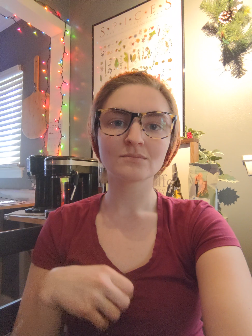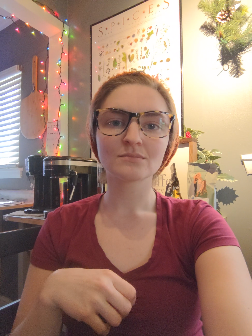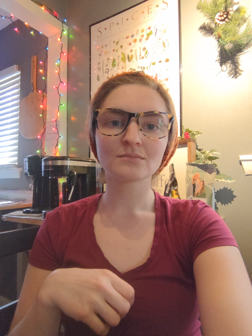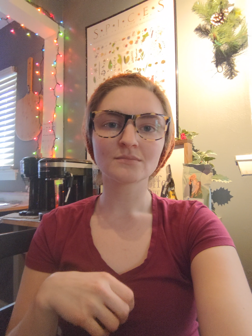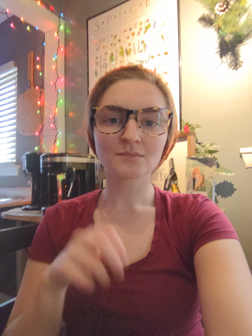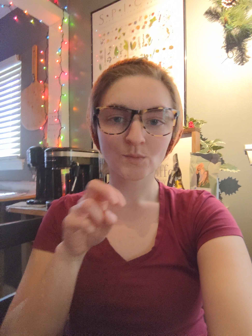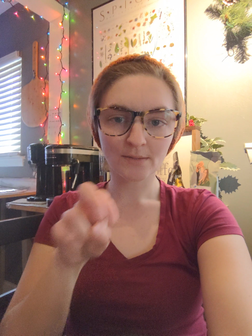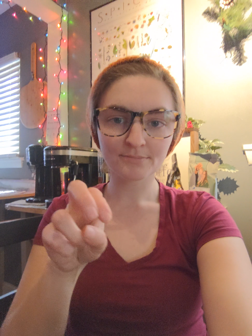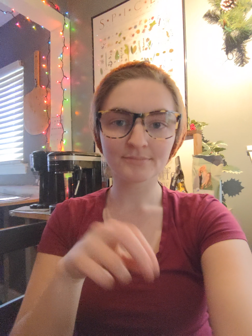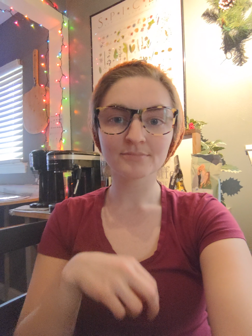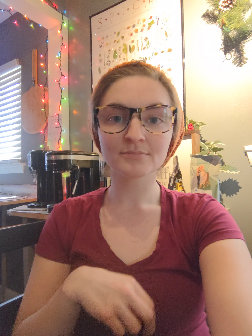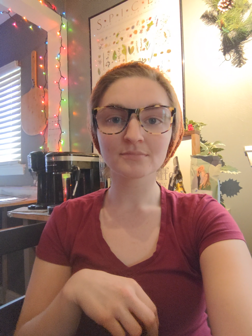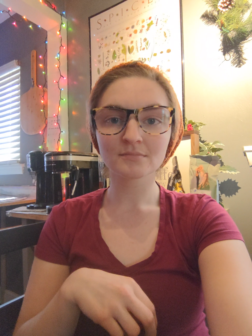ride